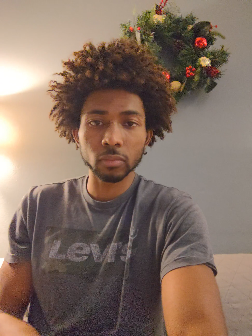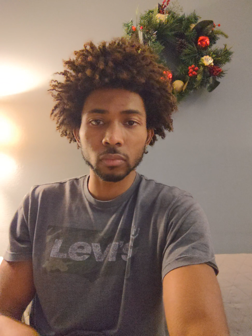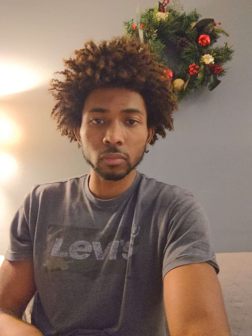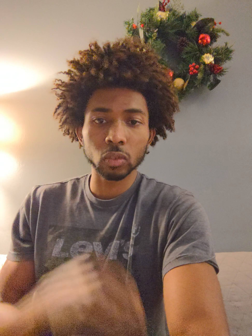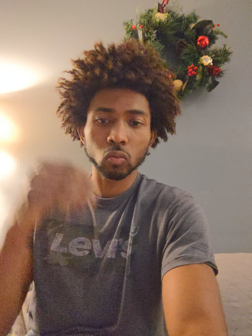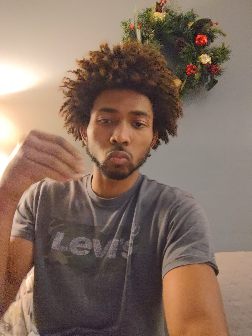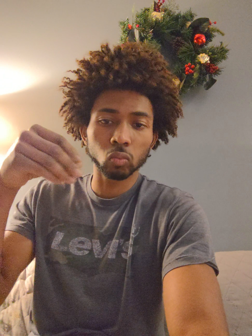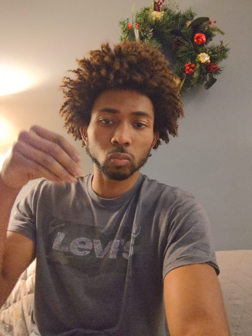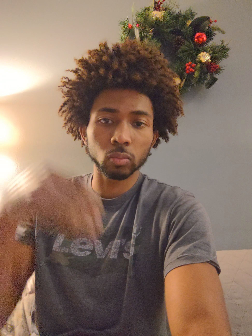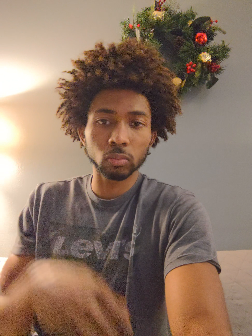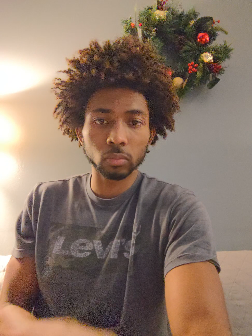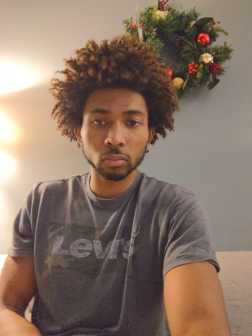store